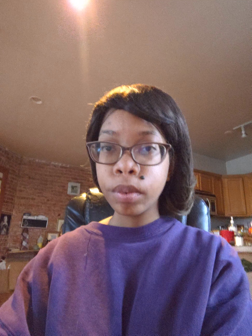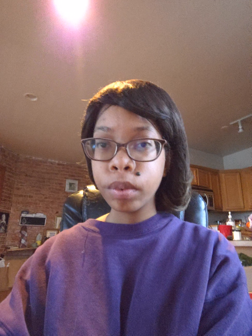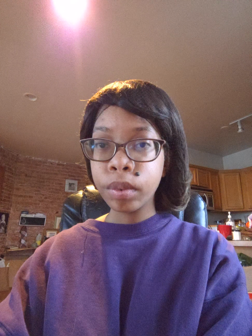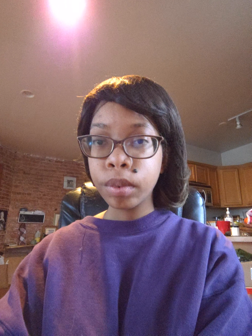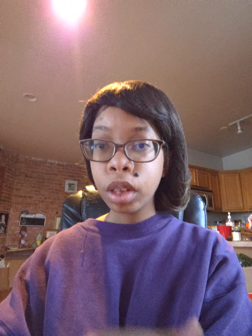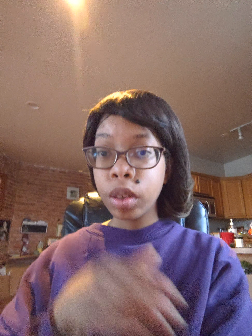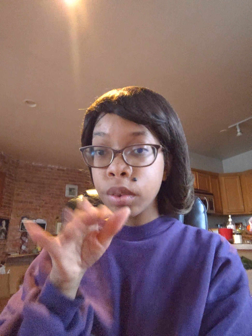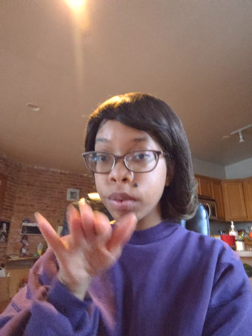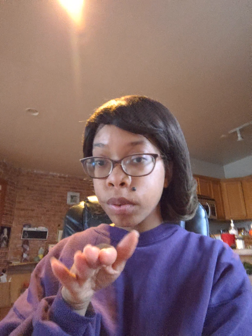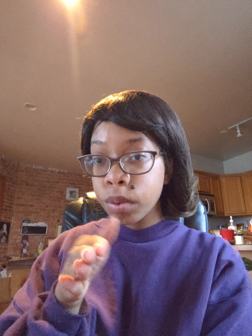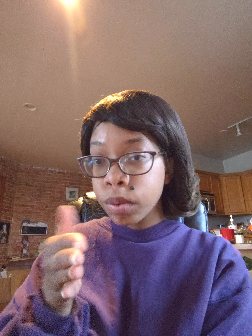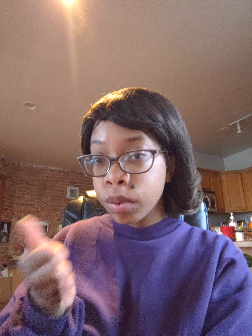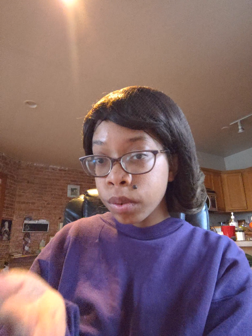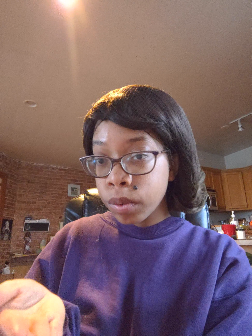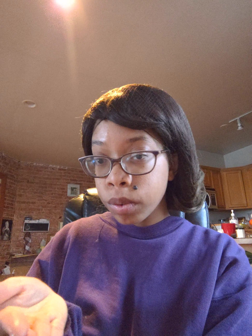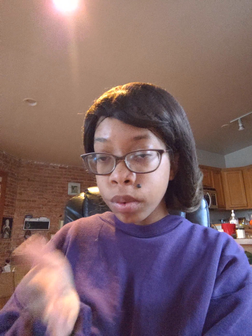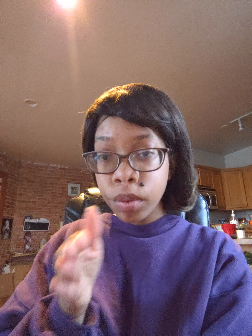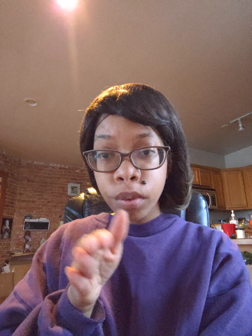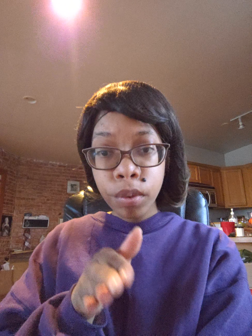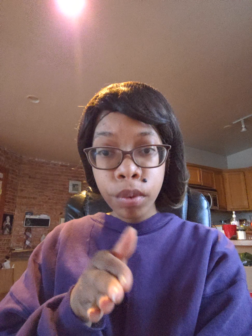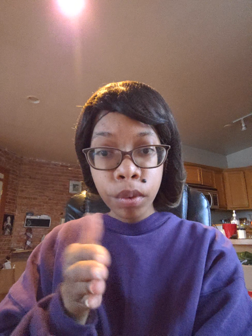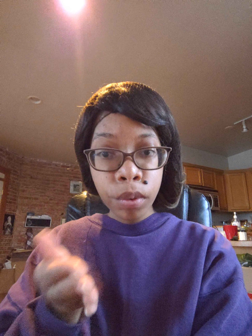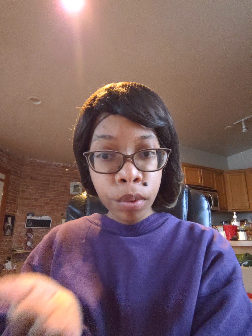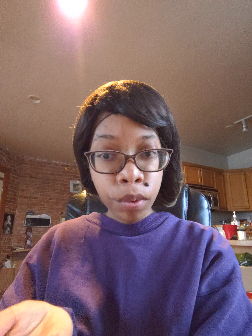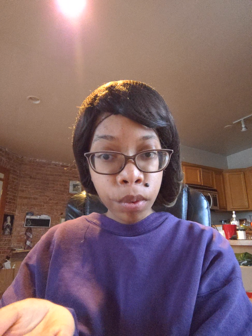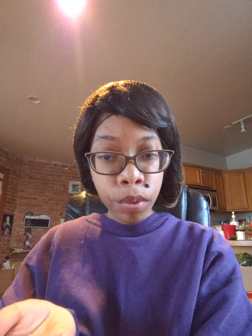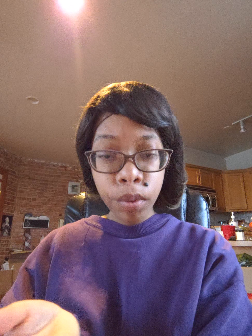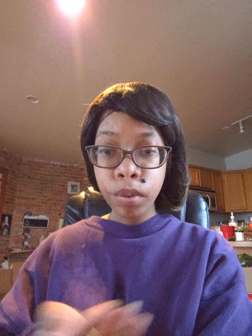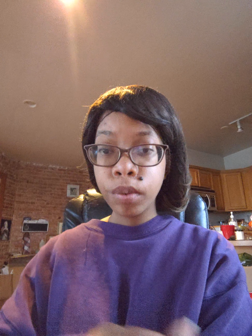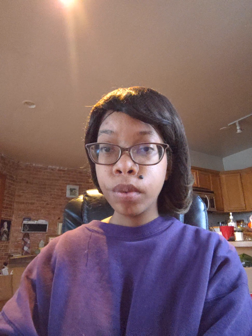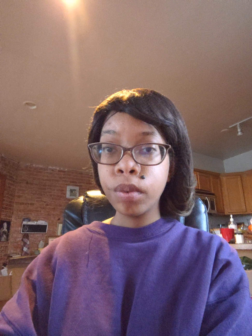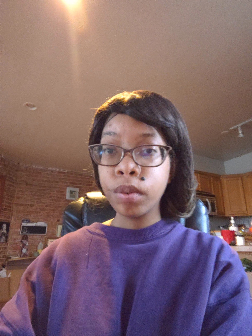book